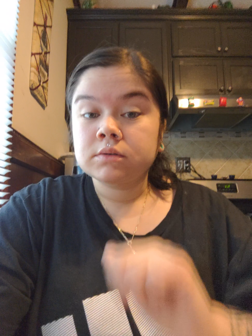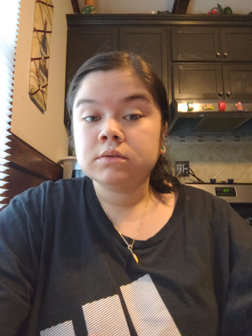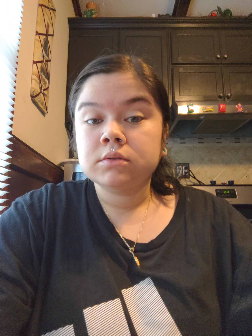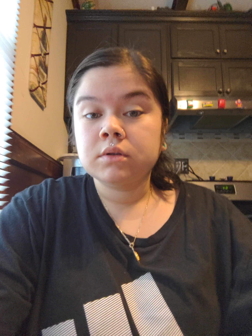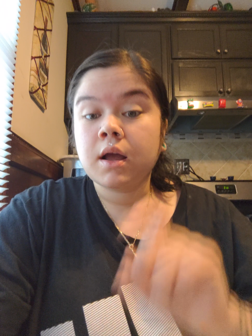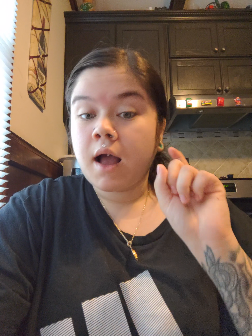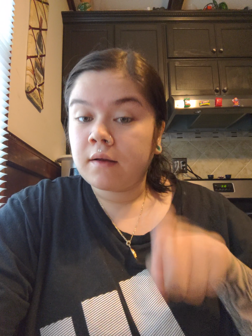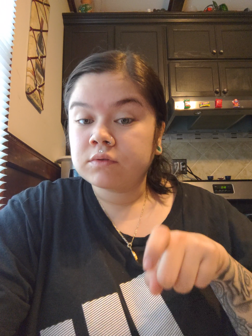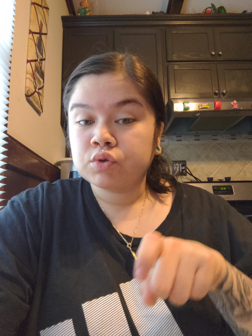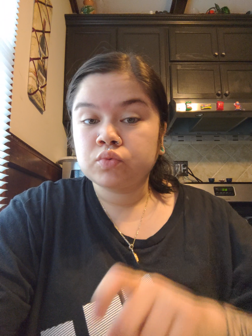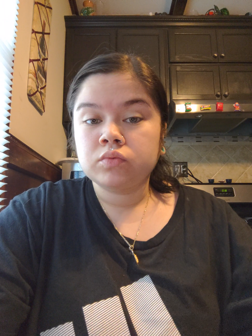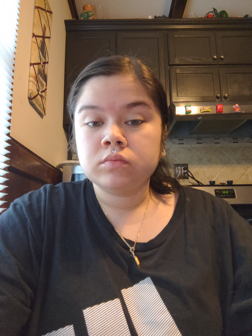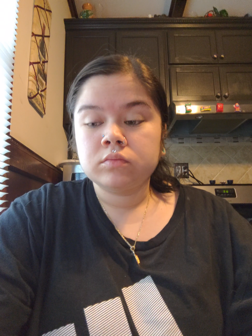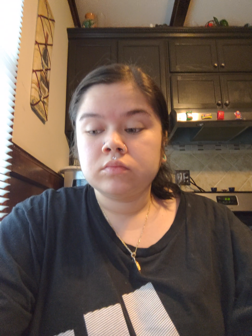have to